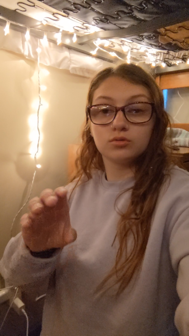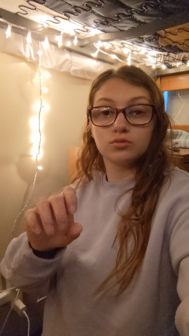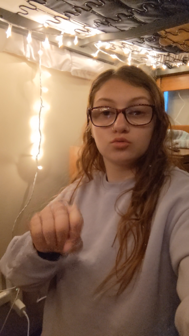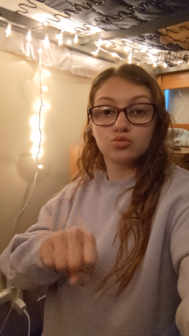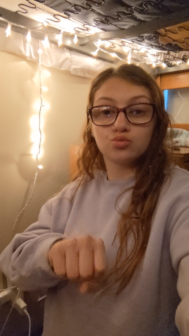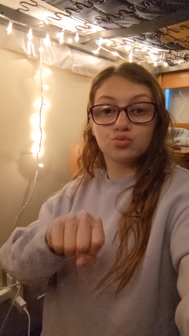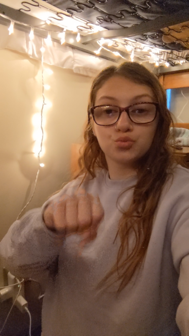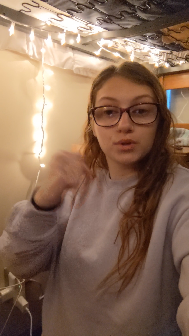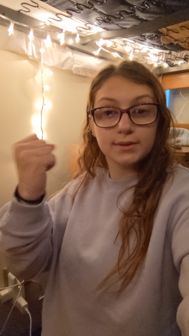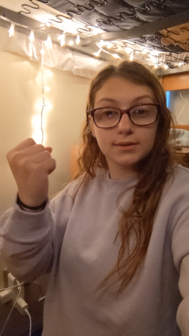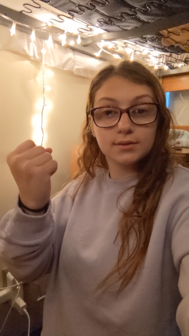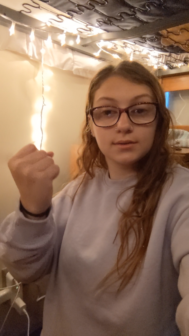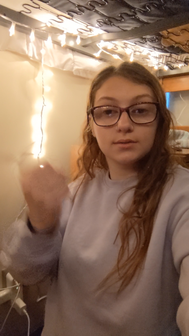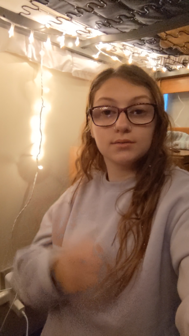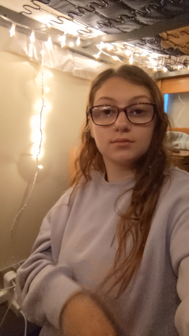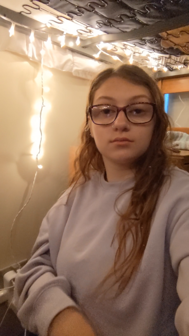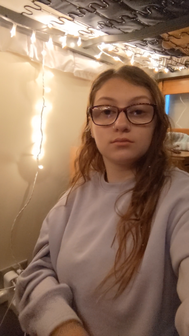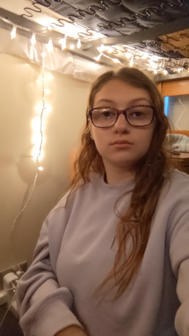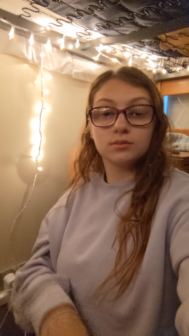break